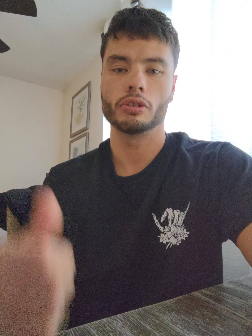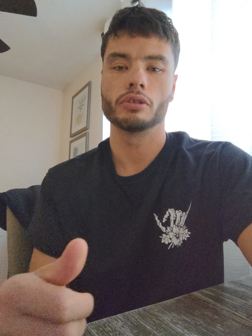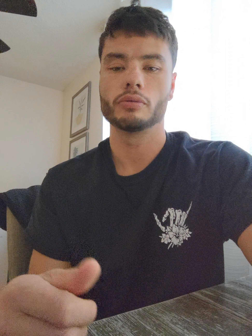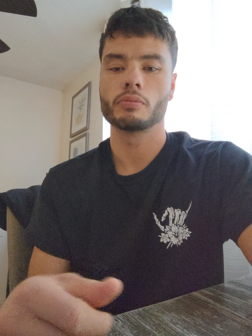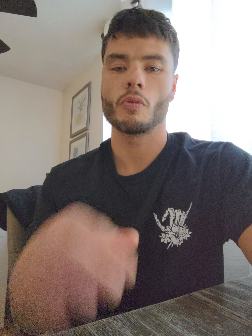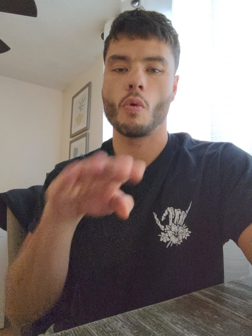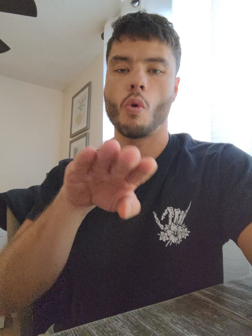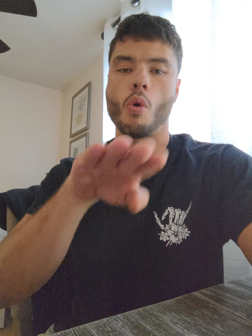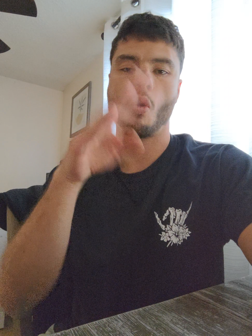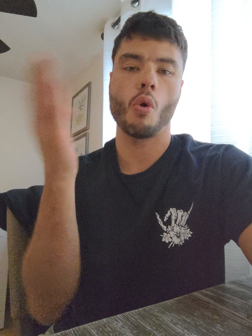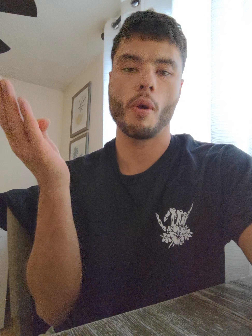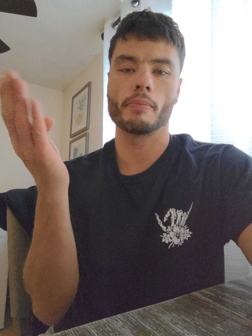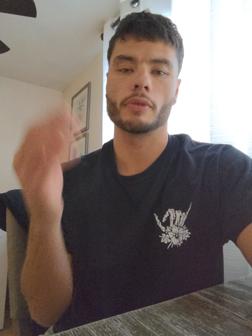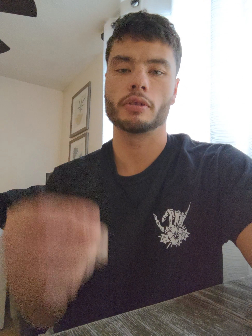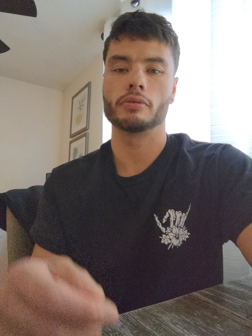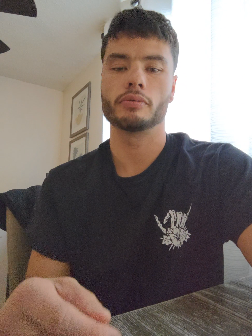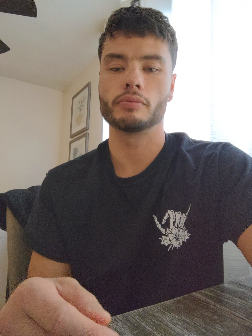open